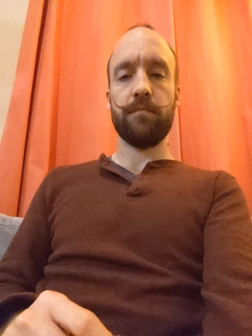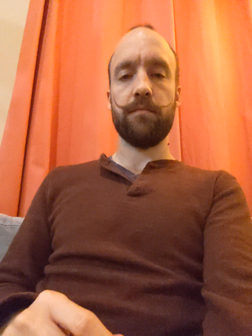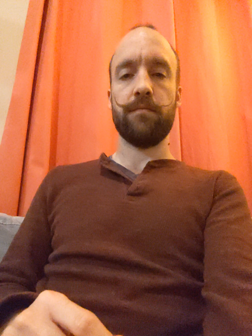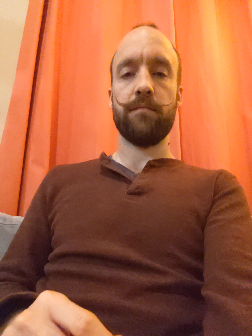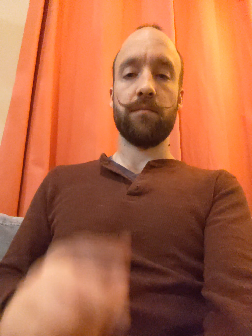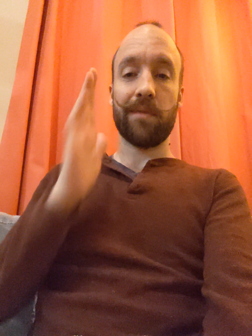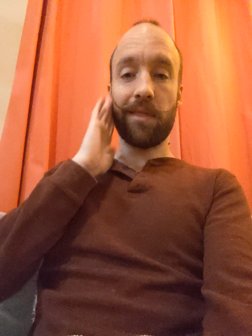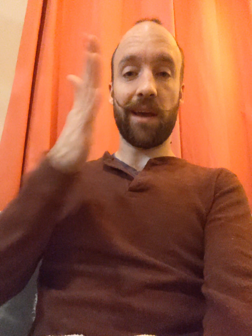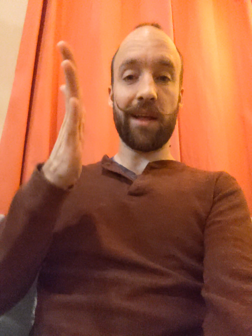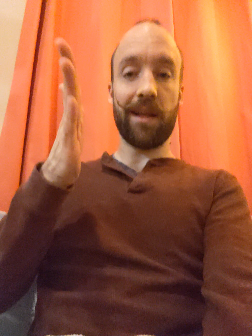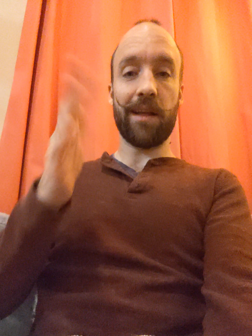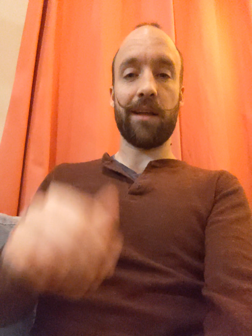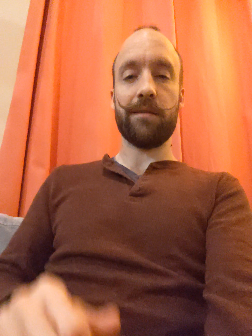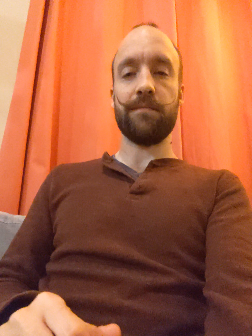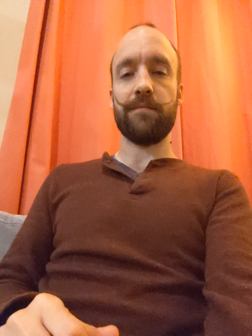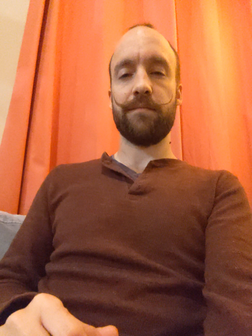will